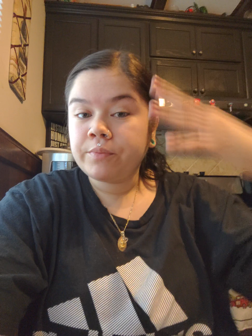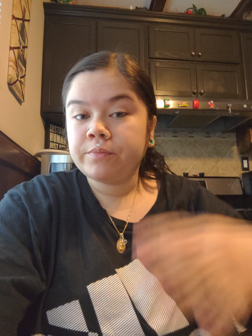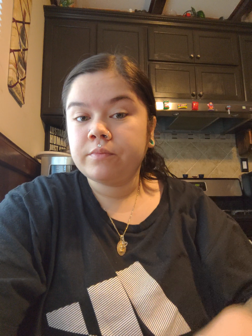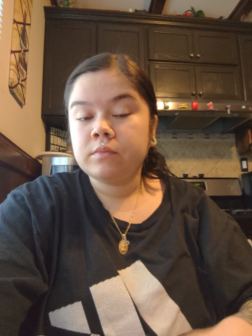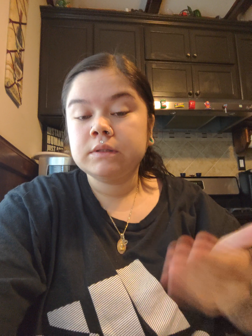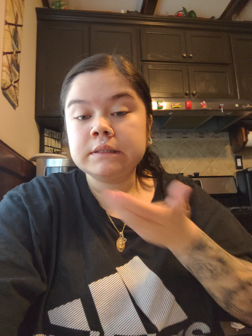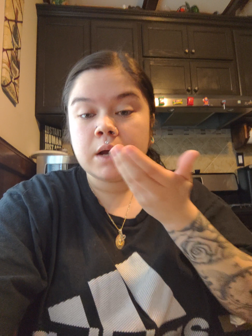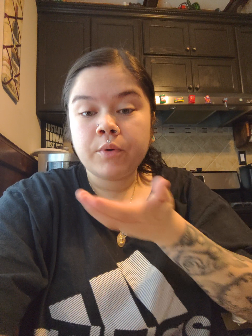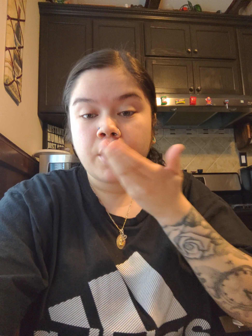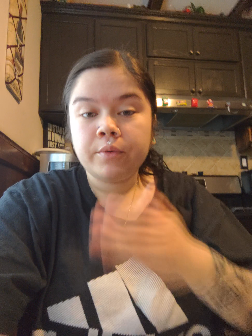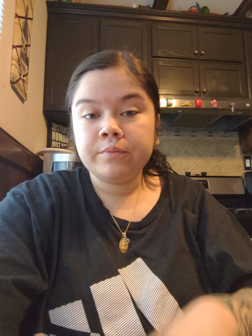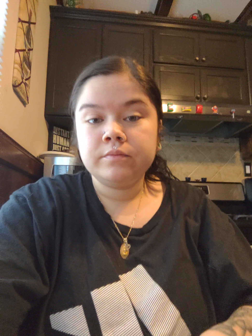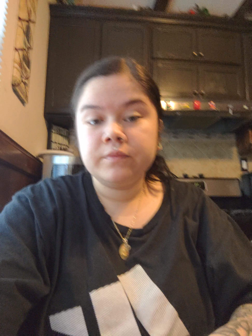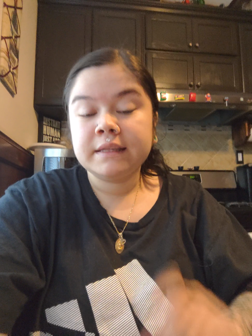cereal